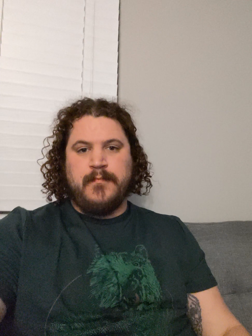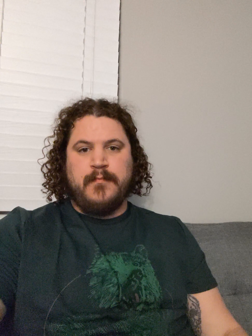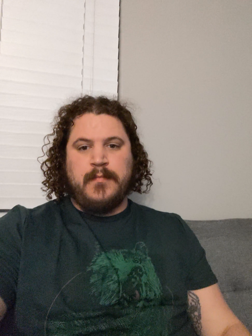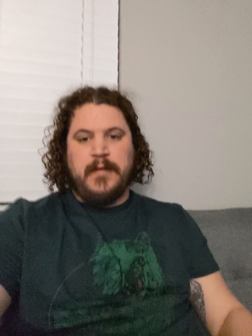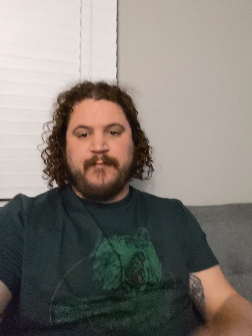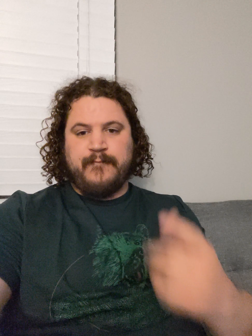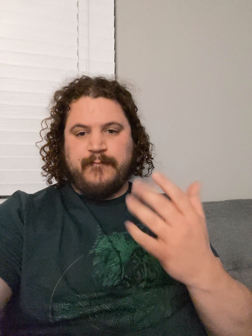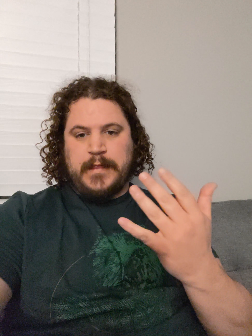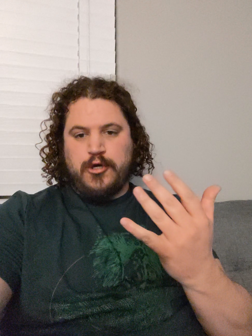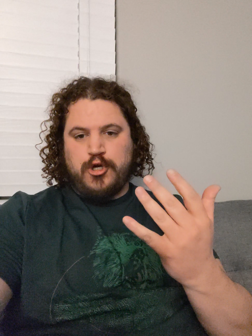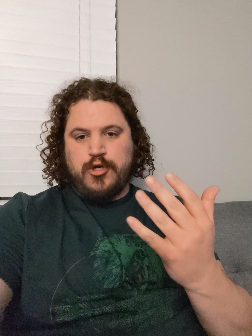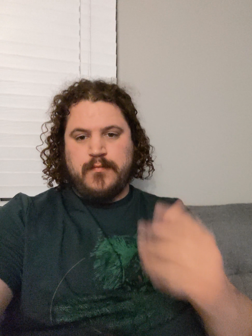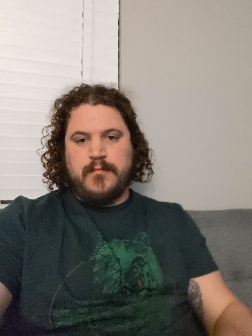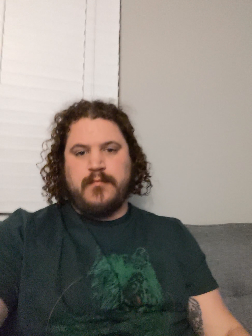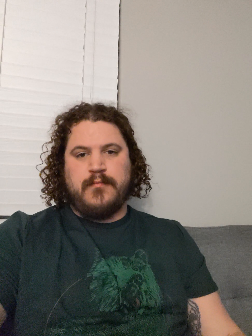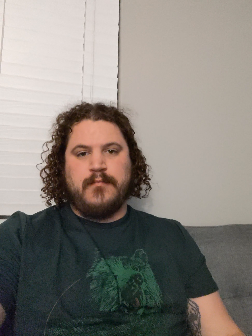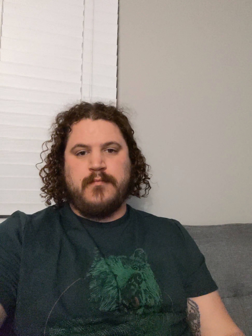finger